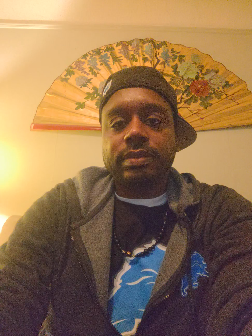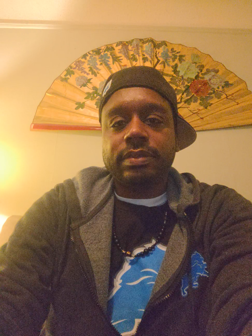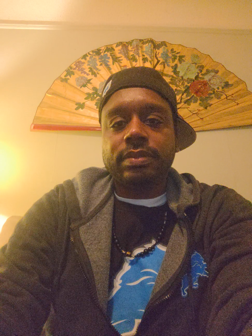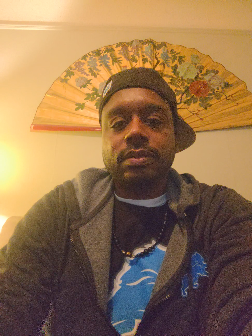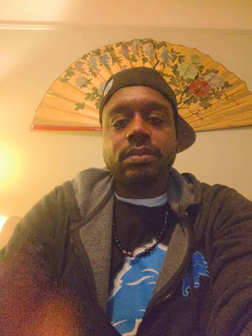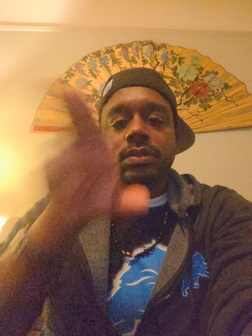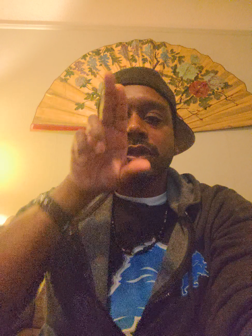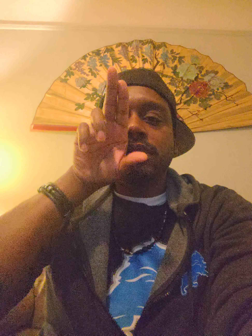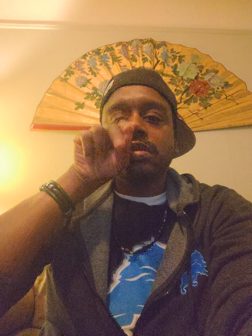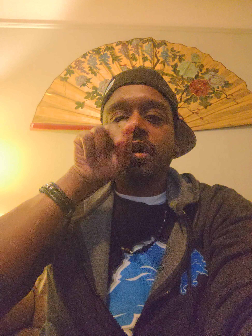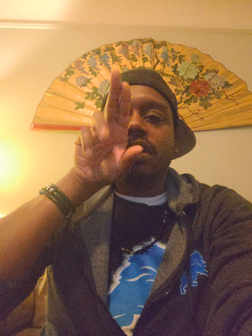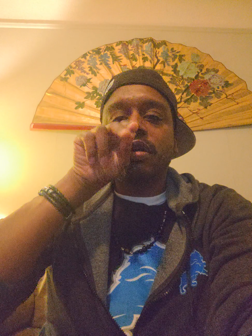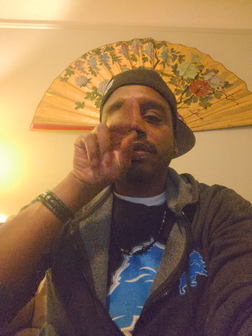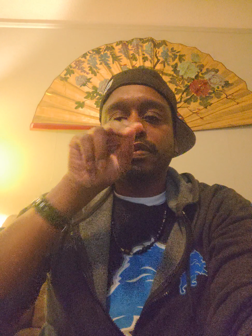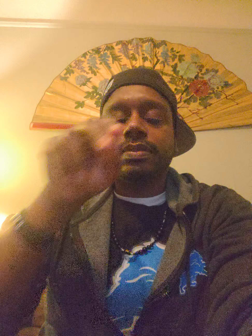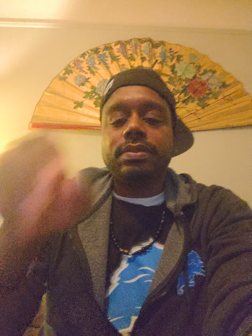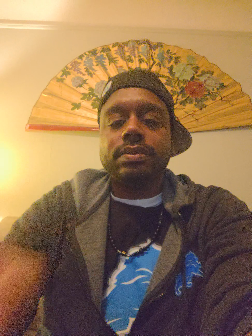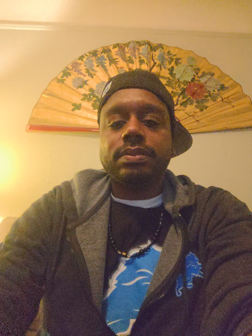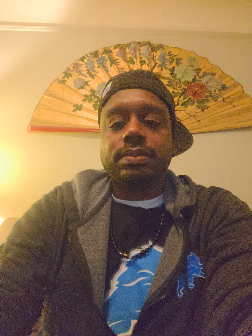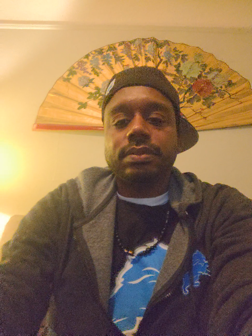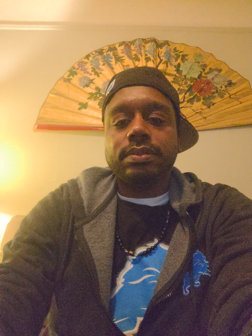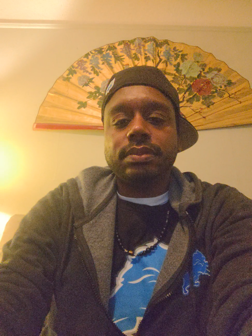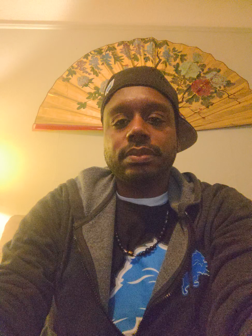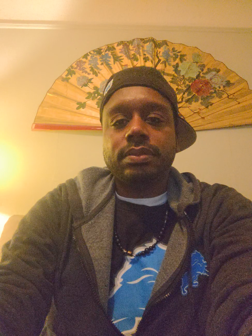duck